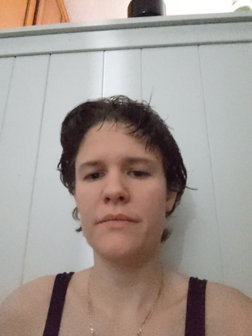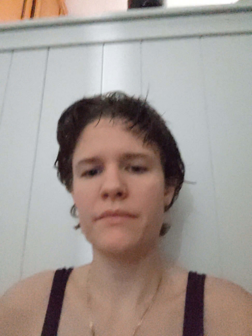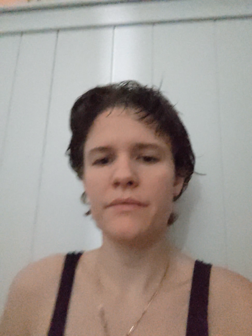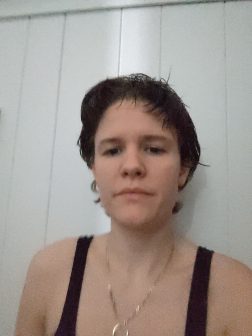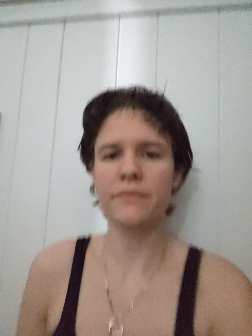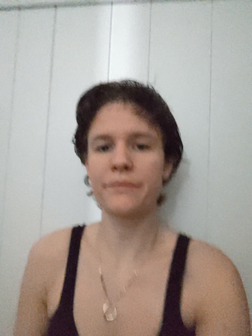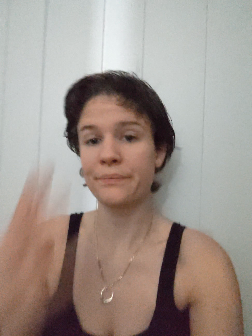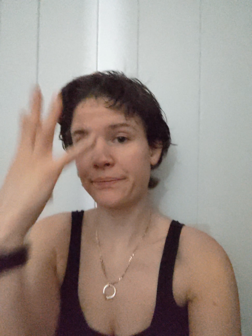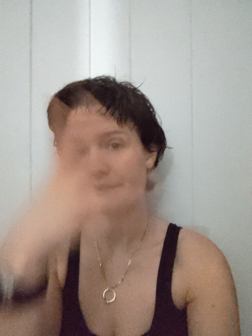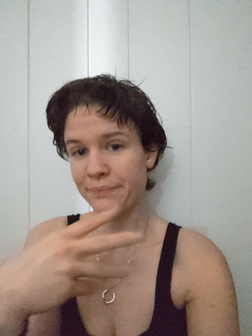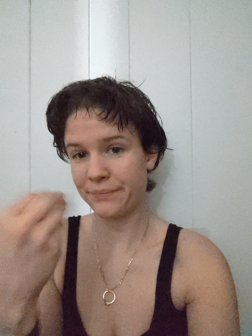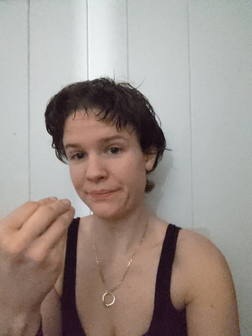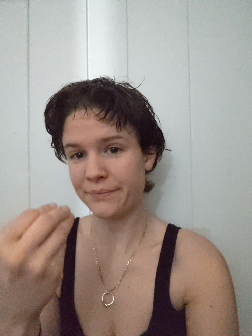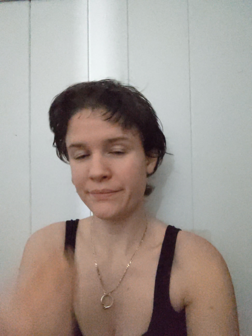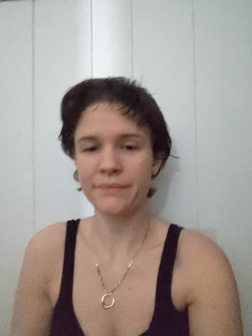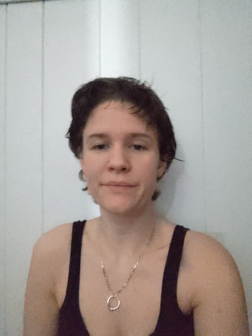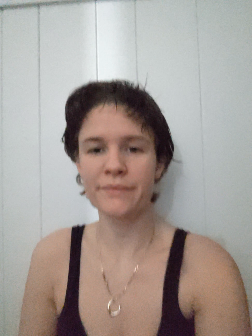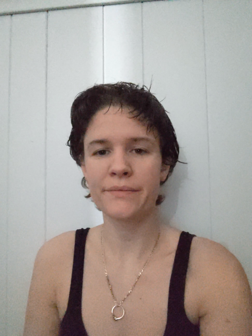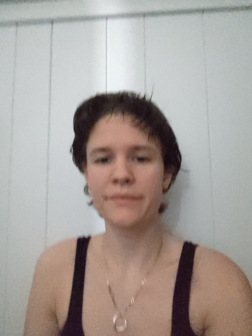pretty